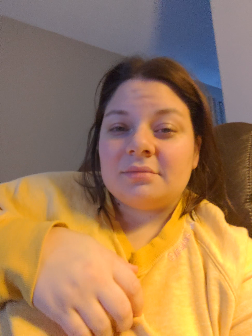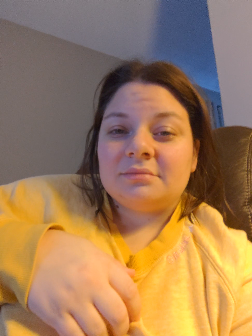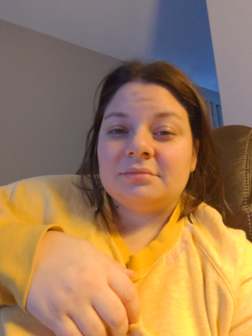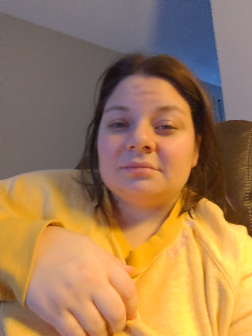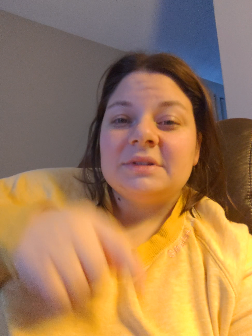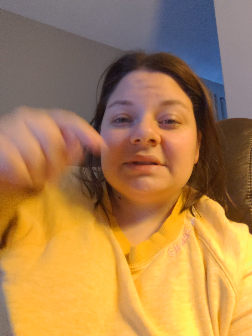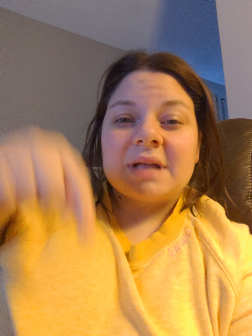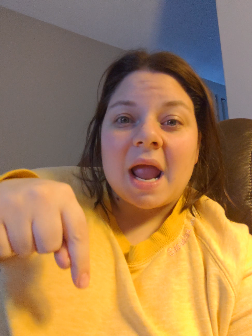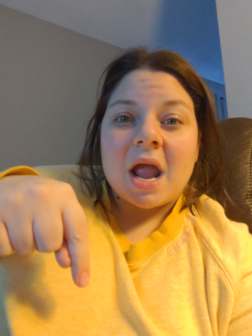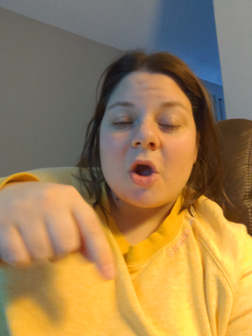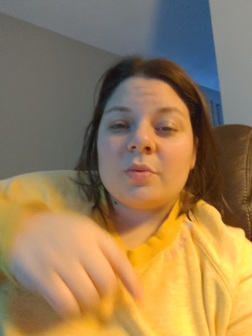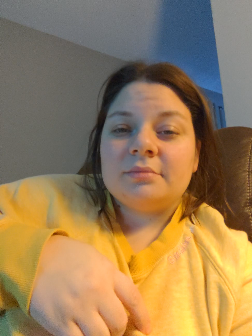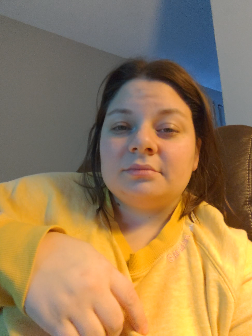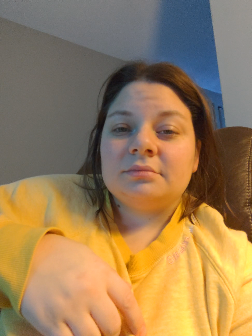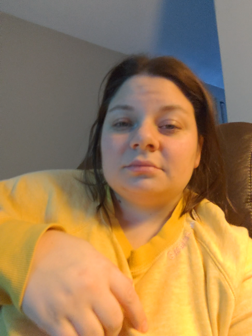down